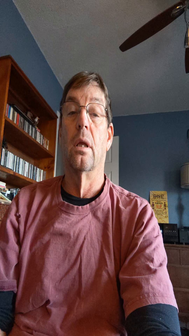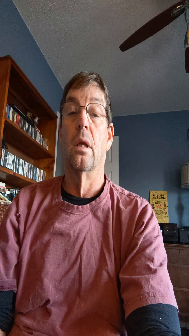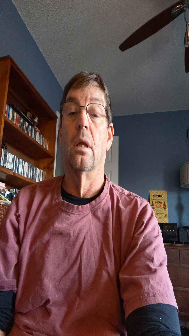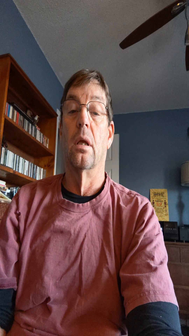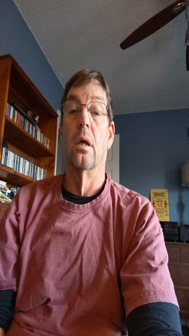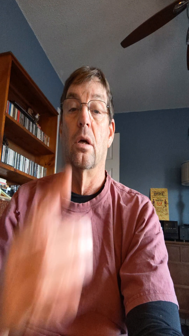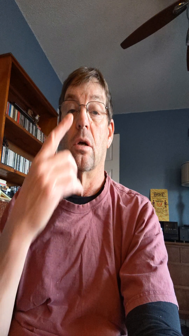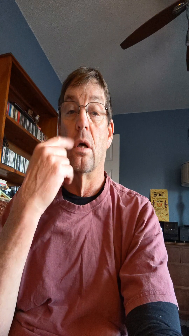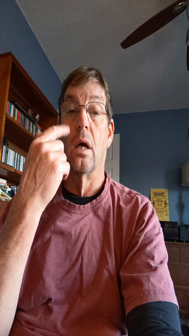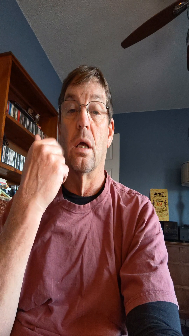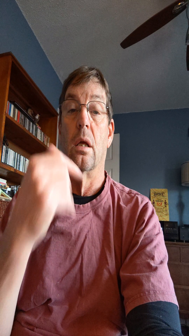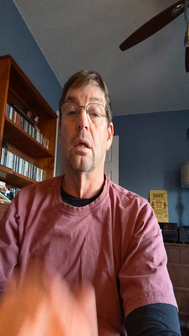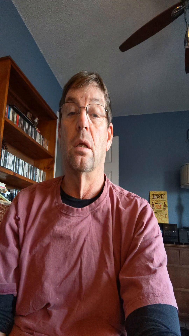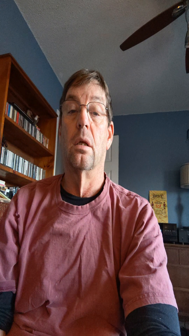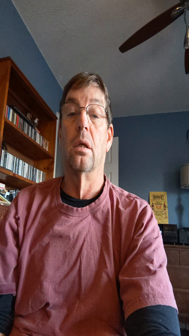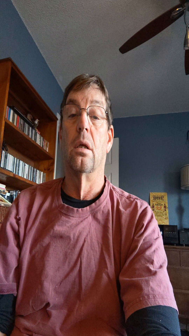cry